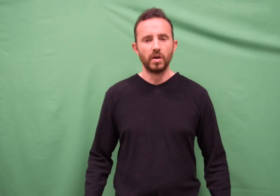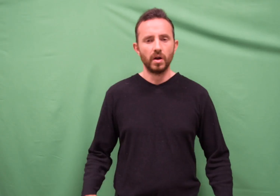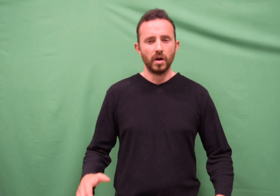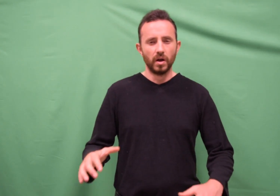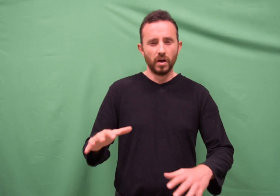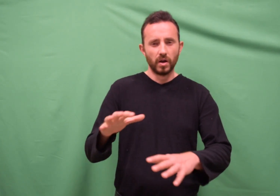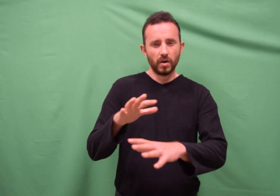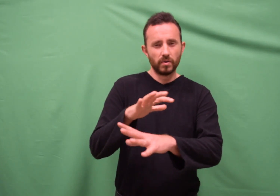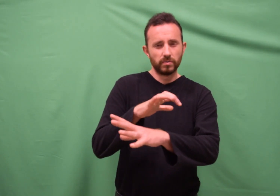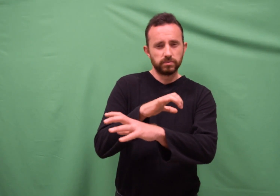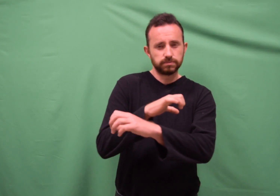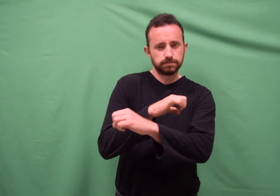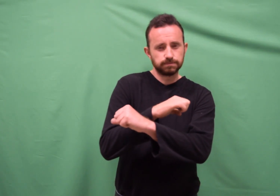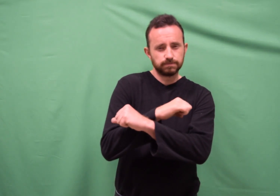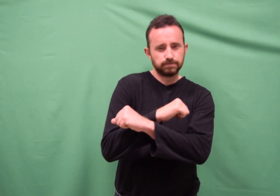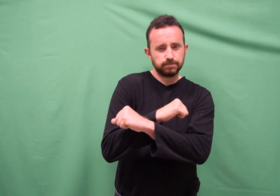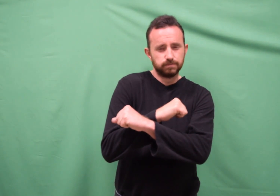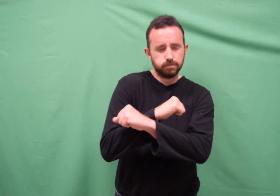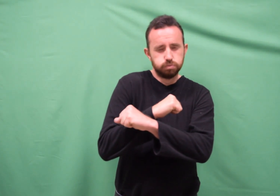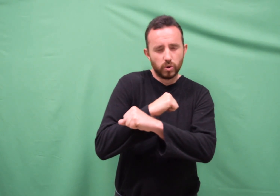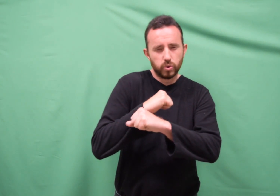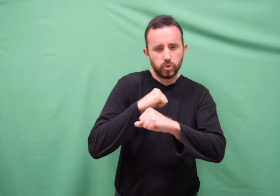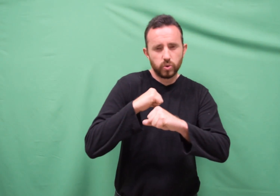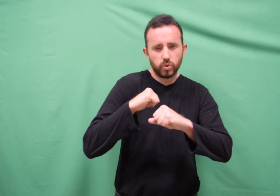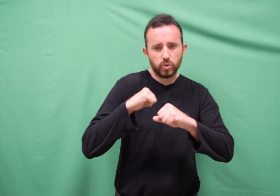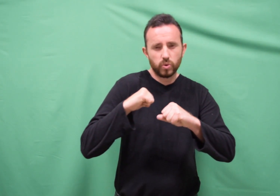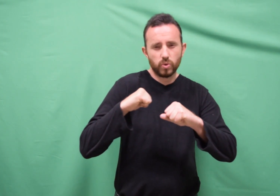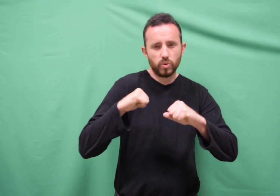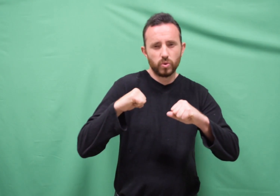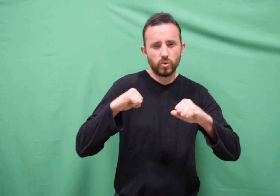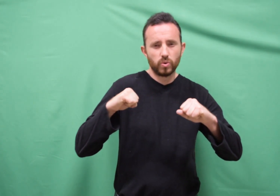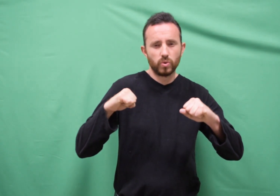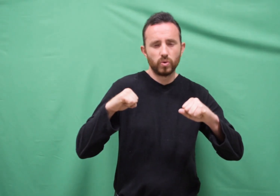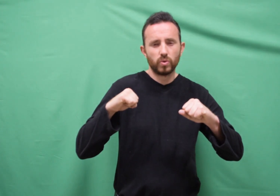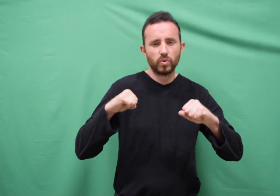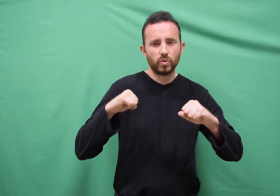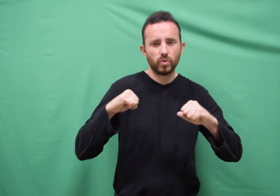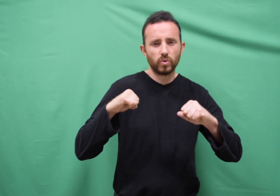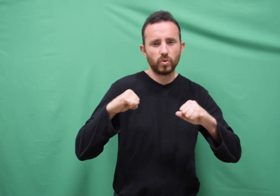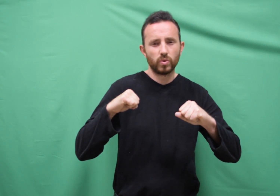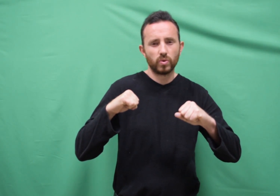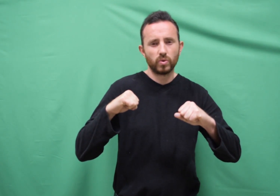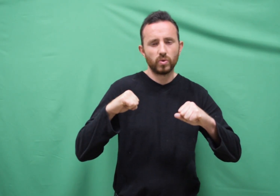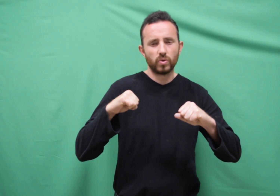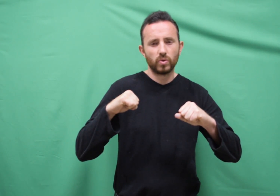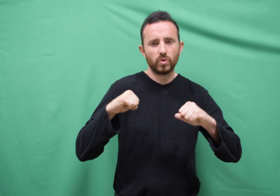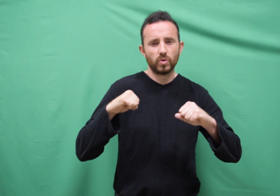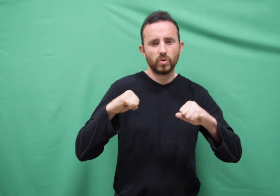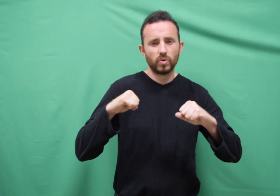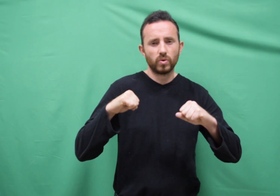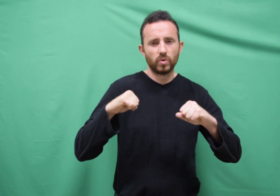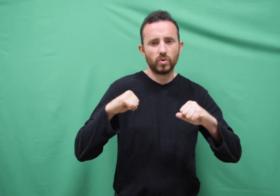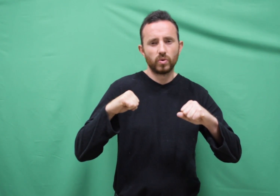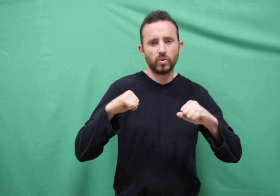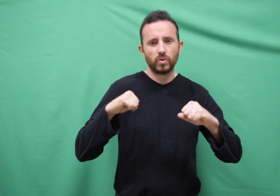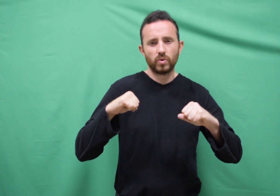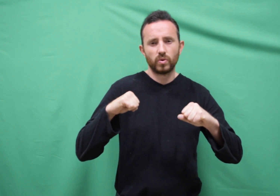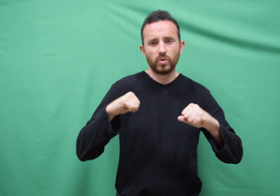explosión